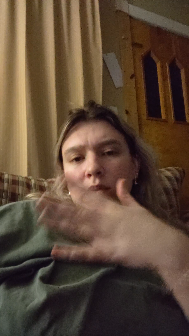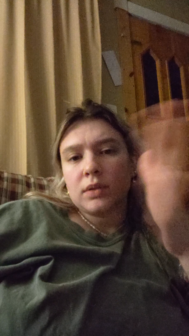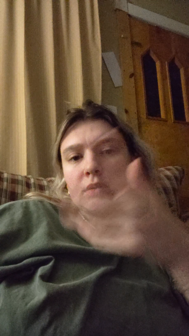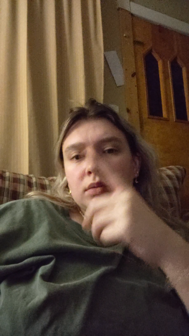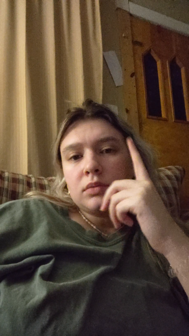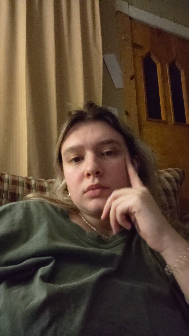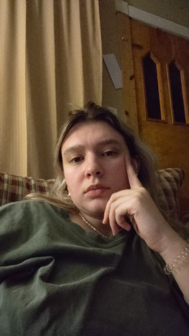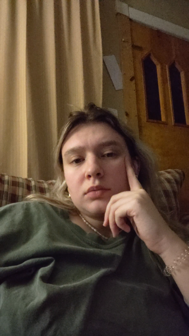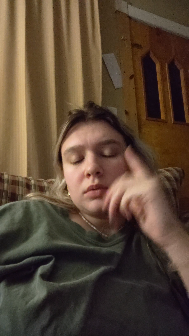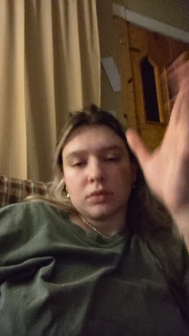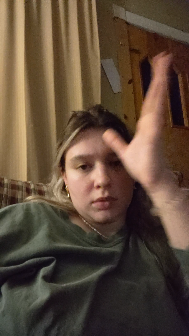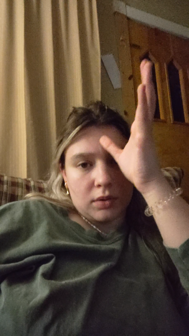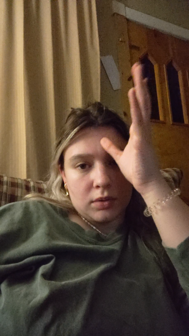daddy